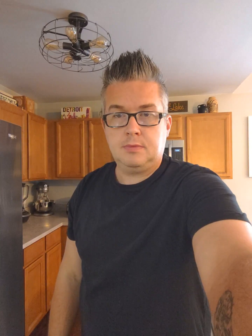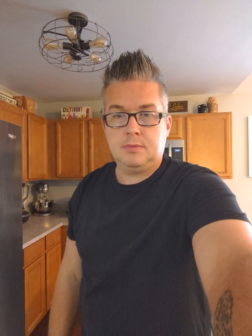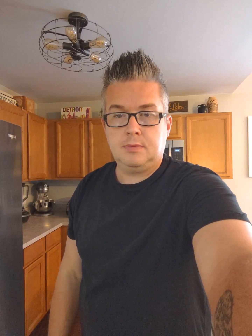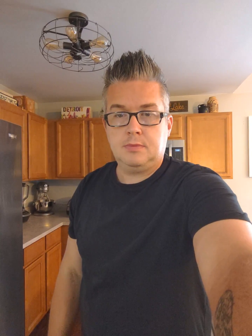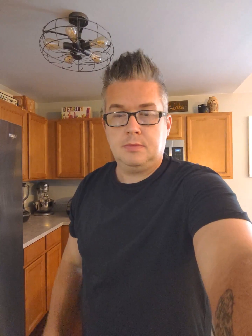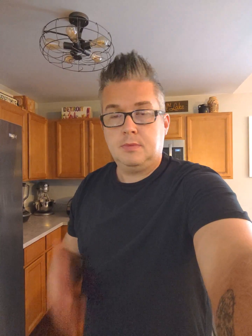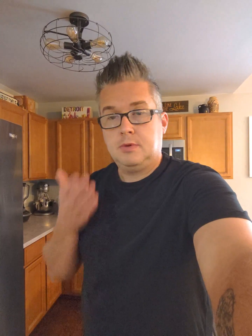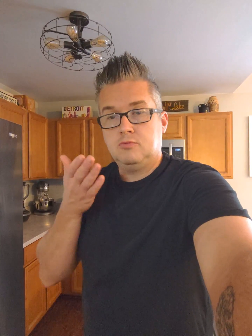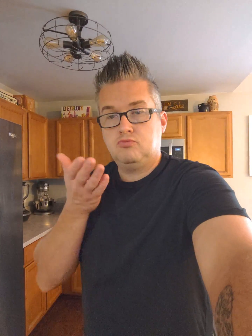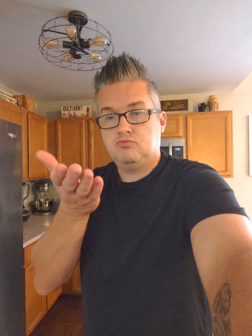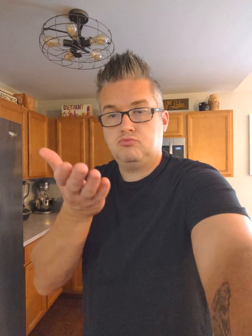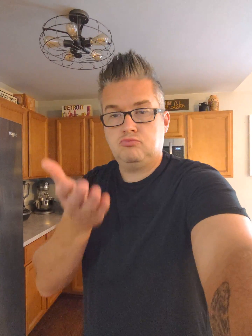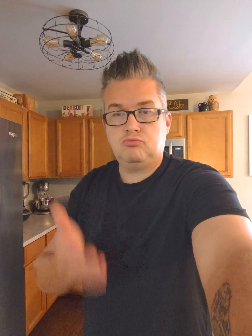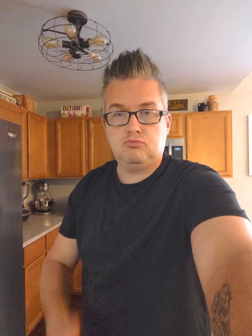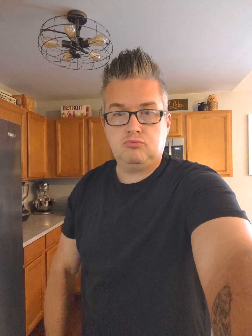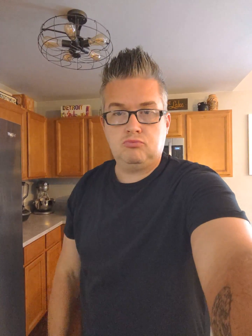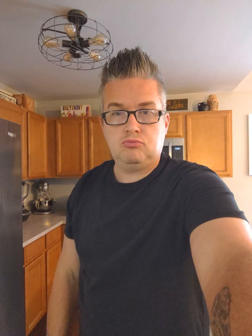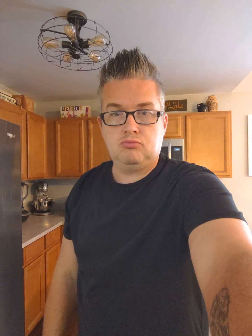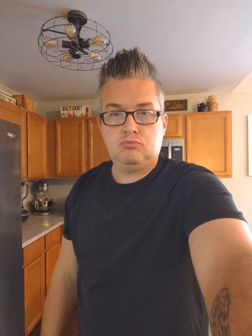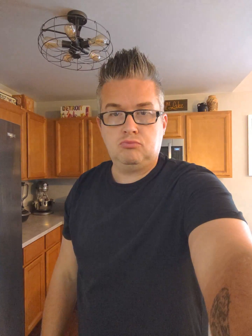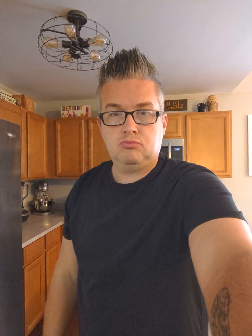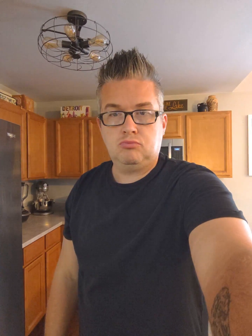oven